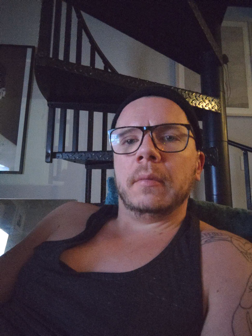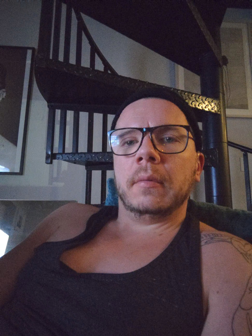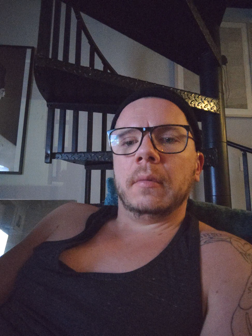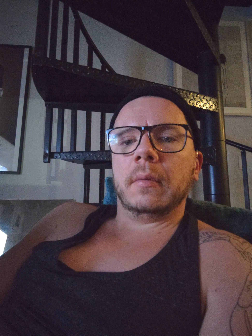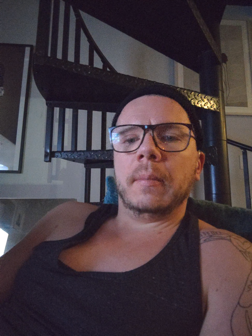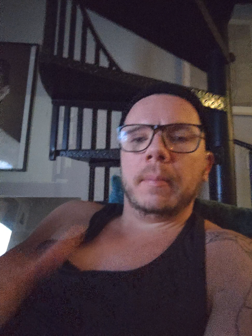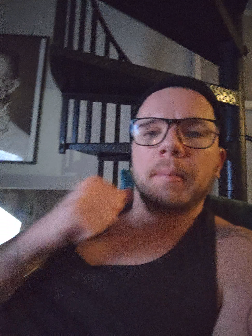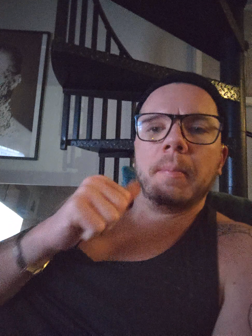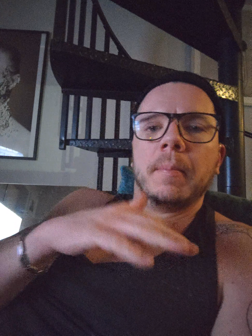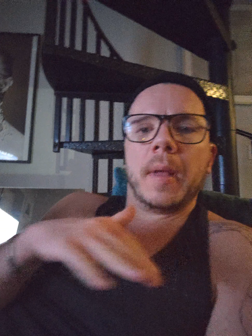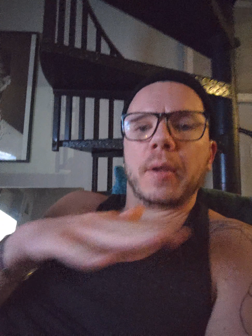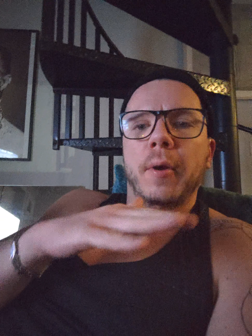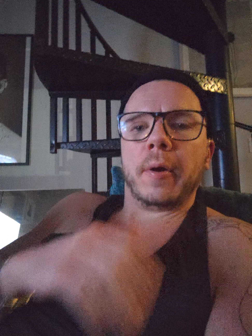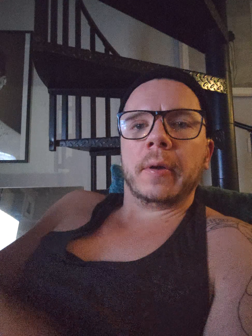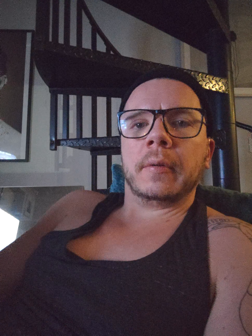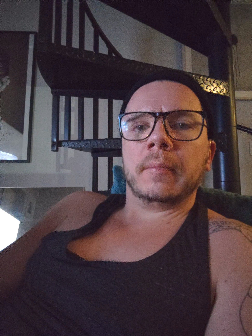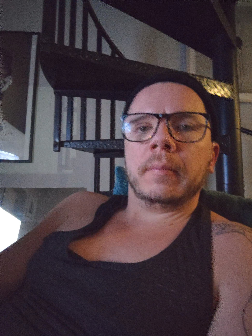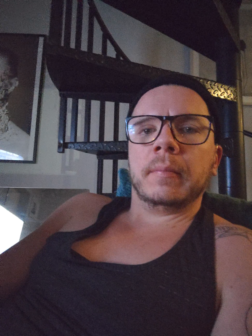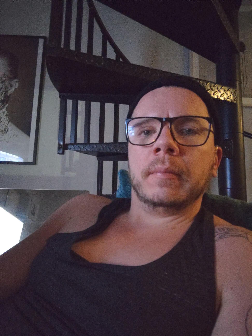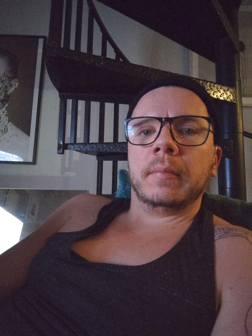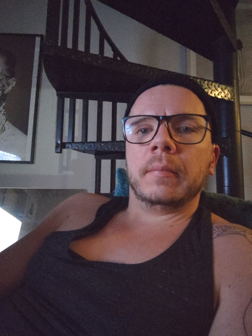backyard